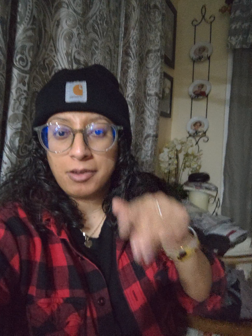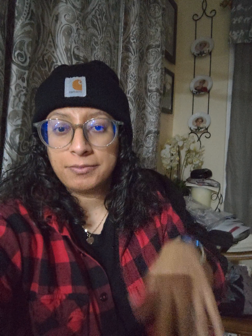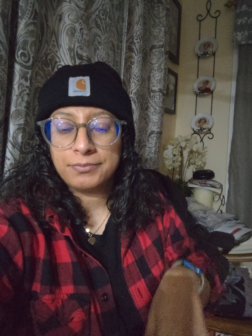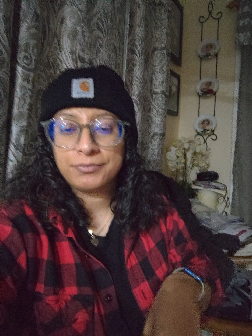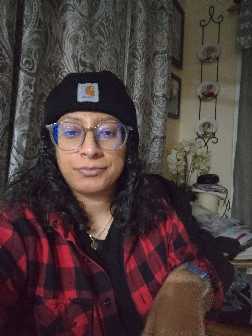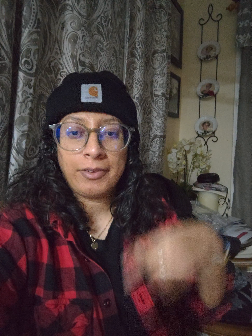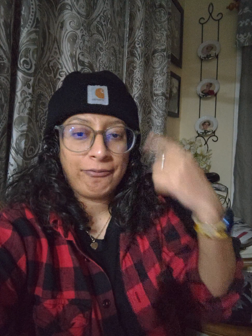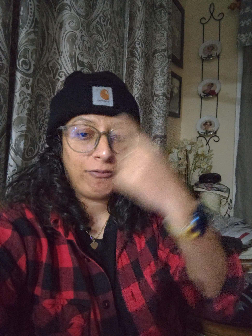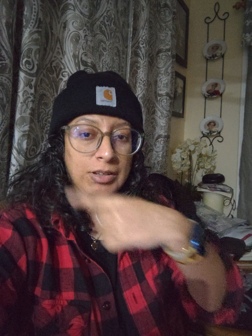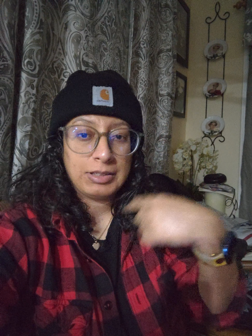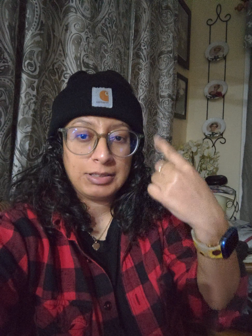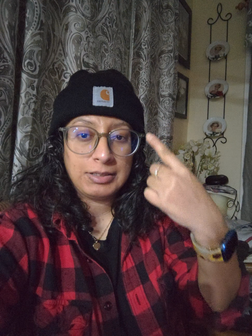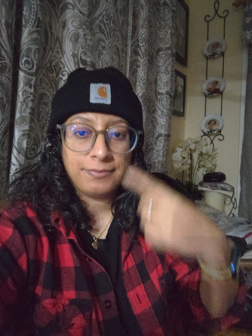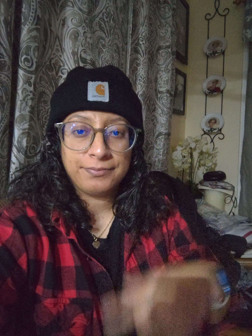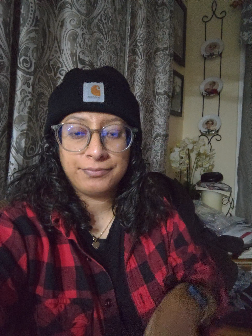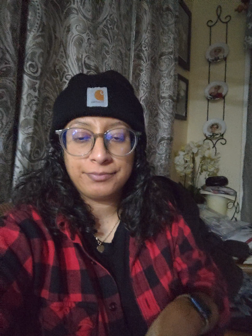face